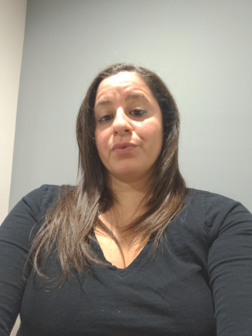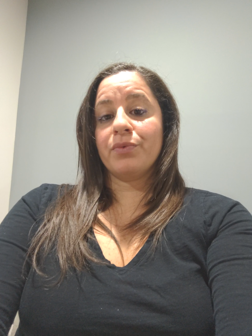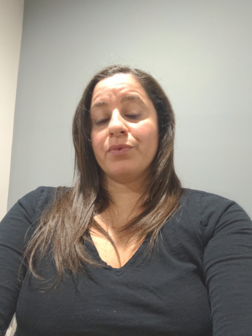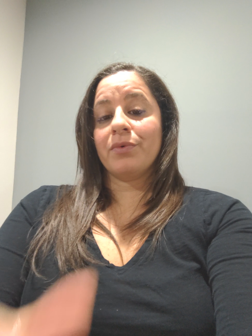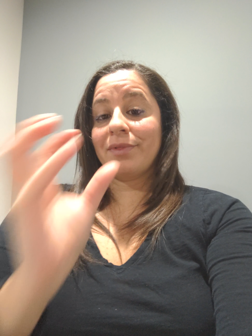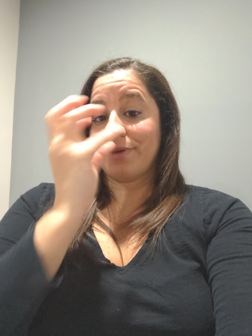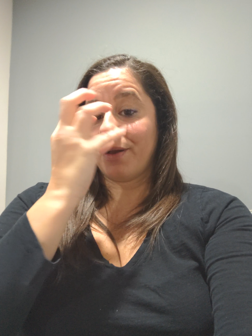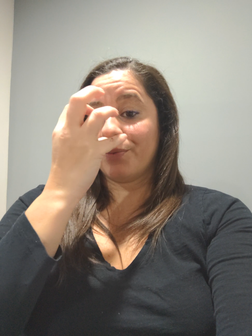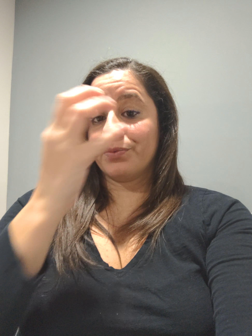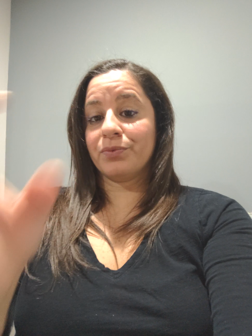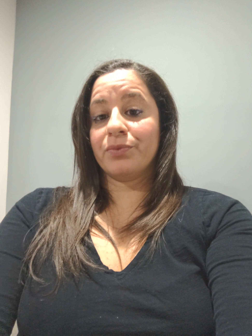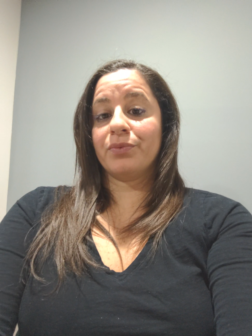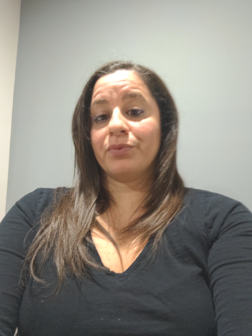clown